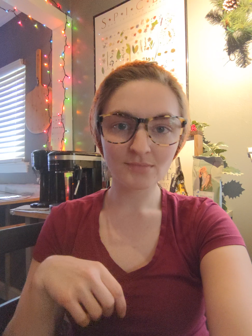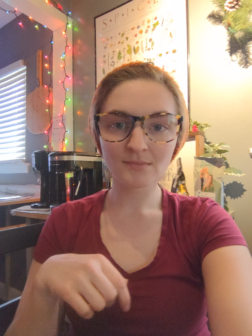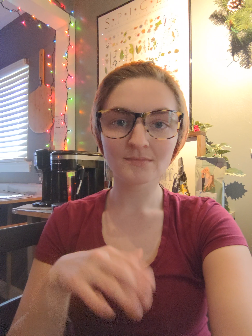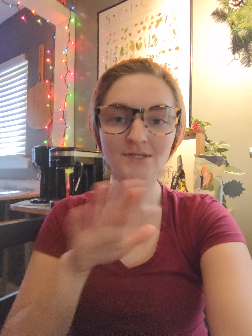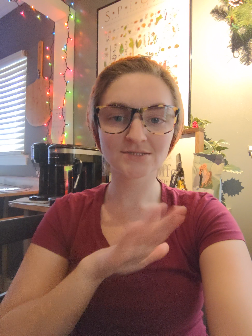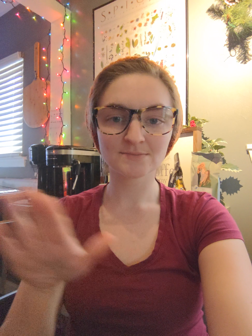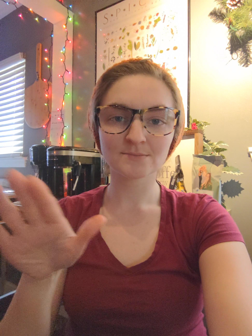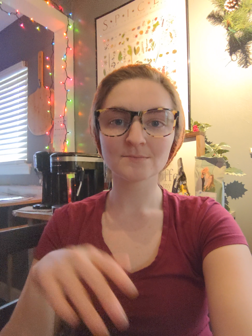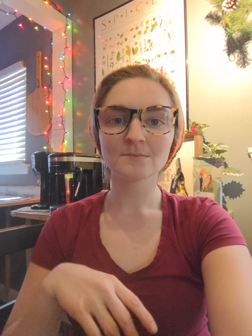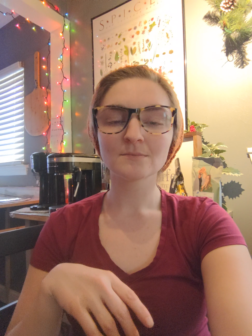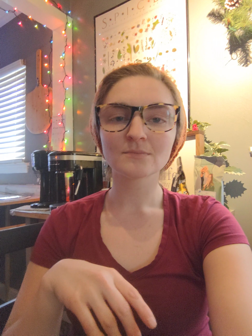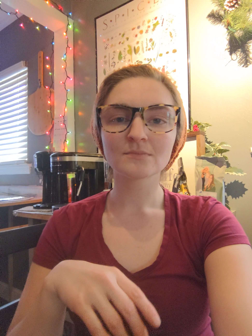clean